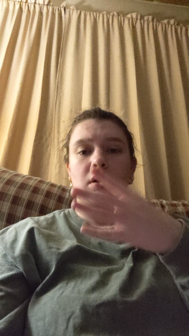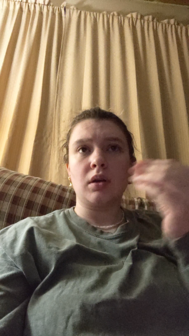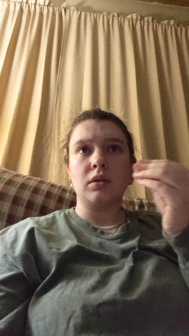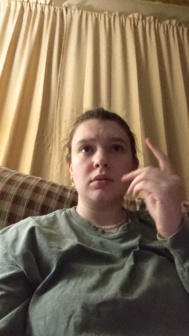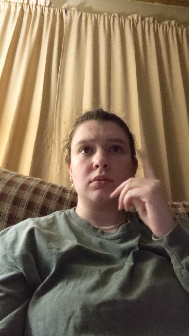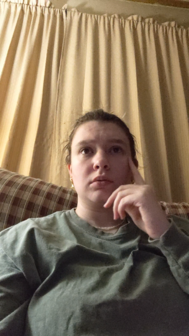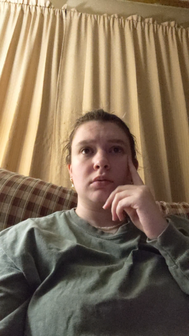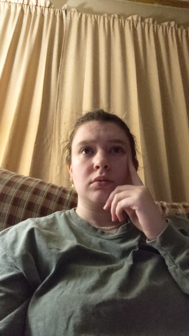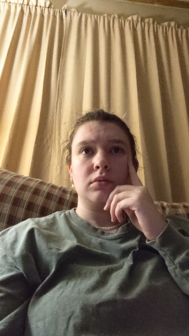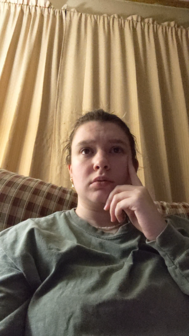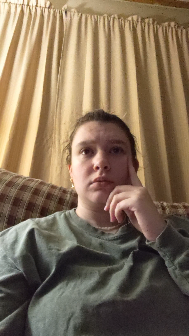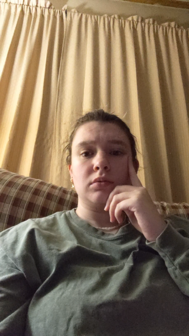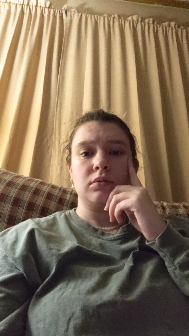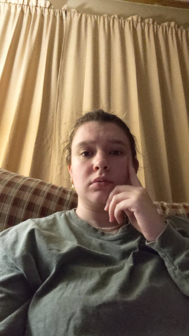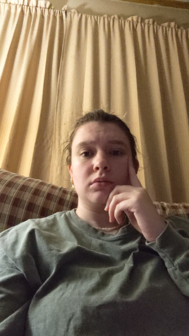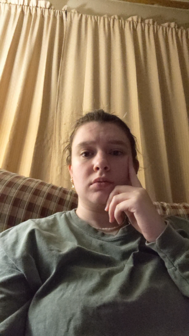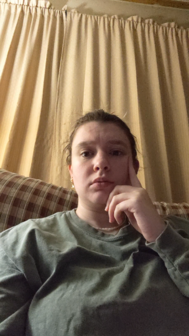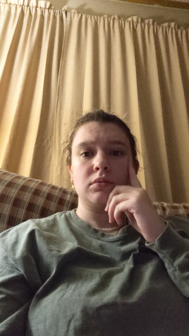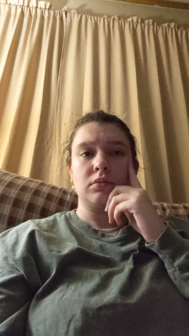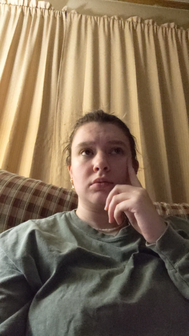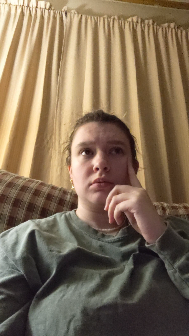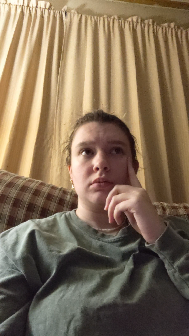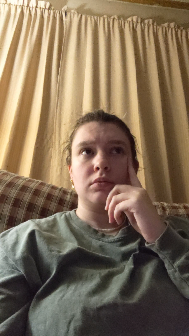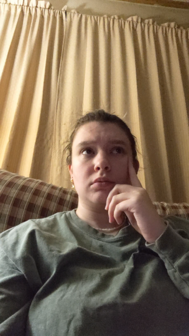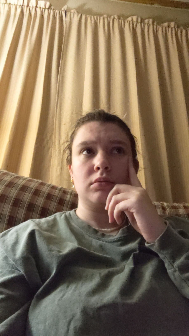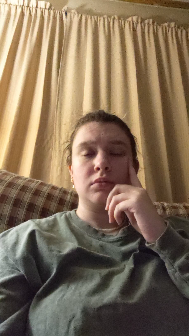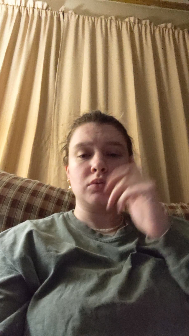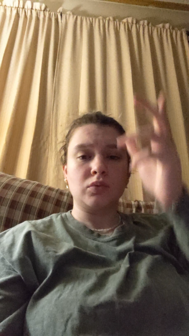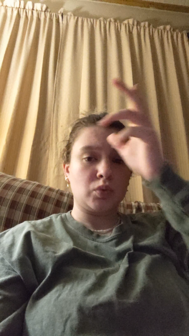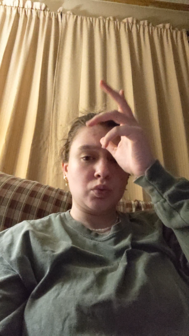rooster